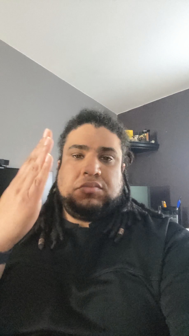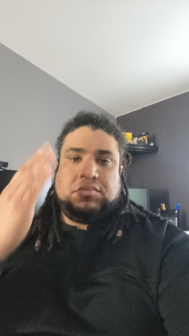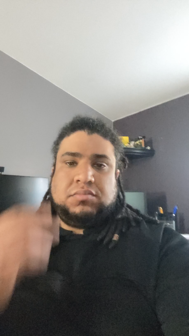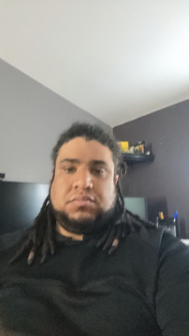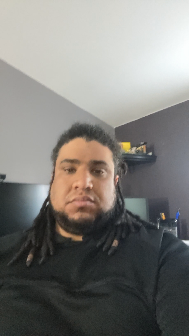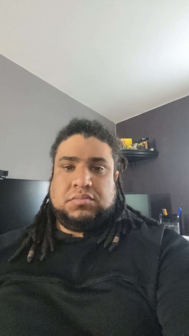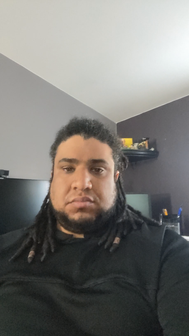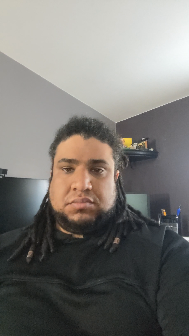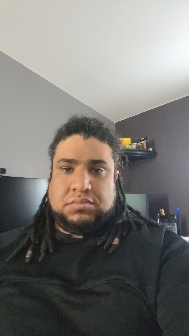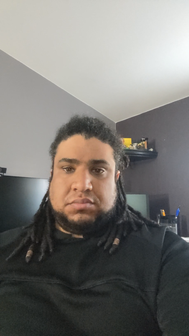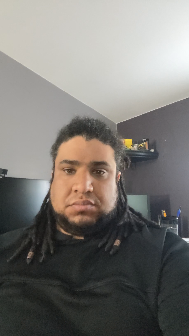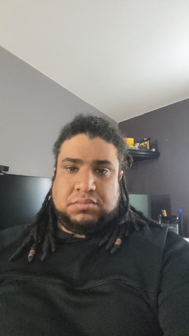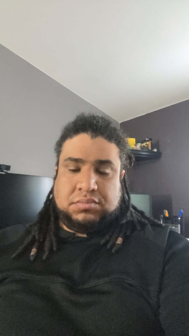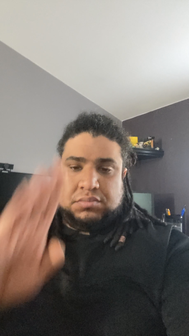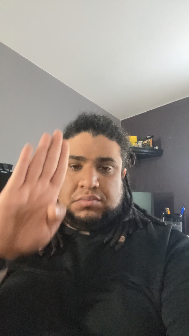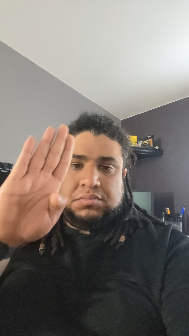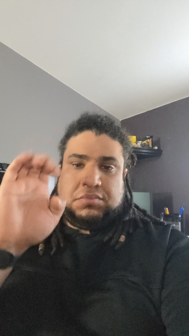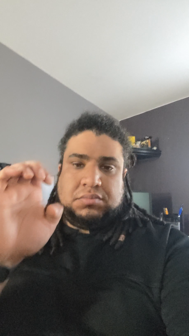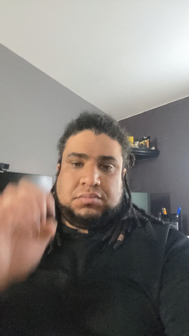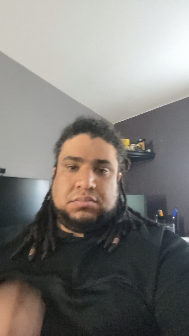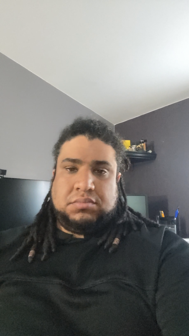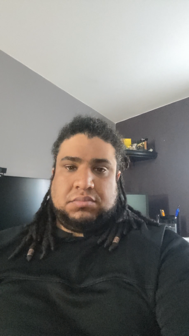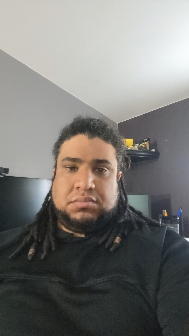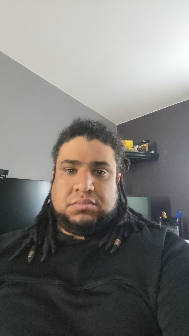be